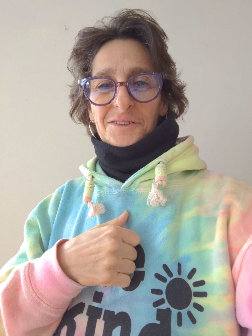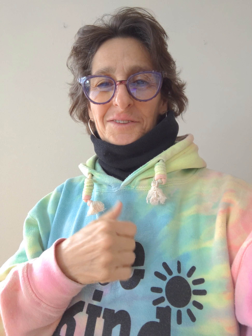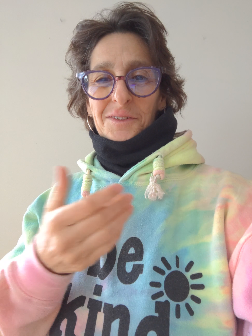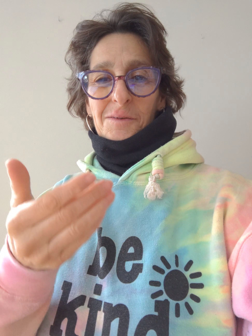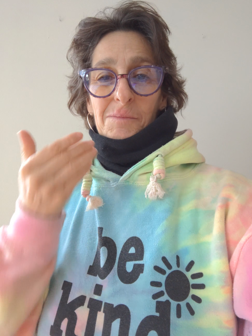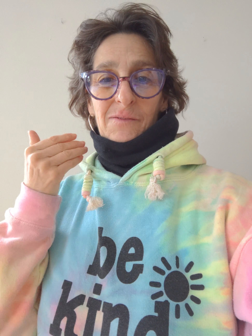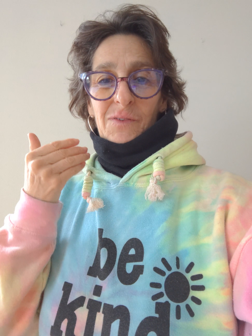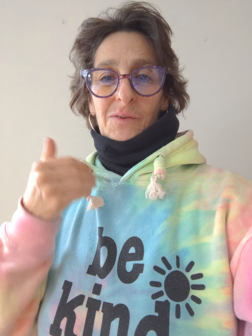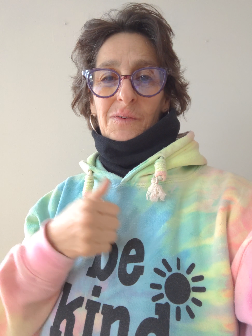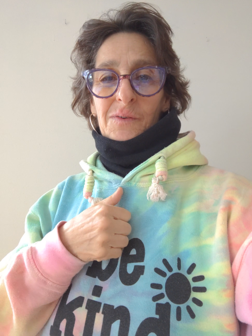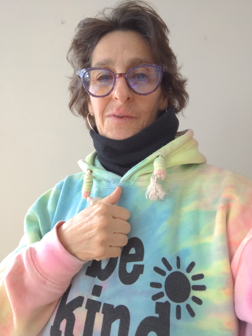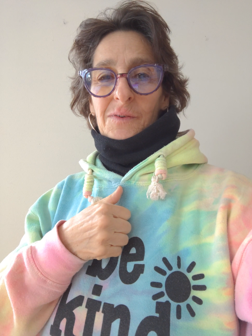before